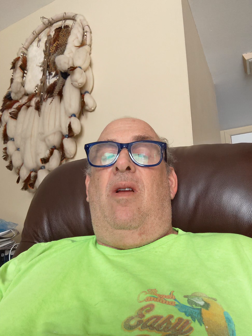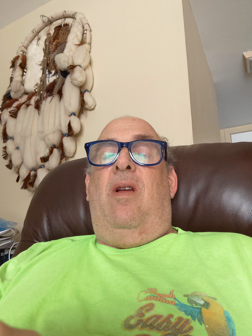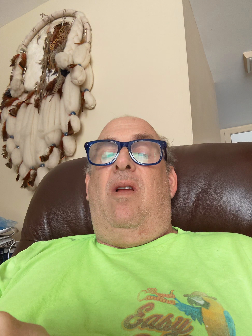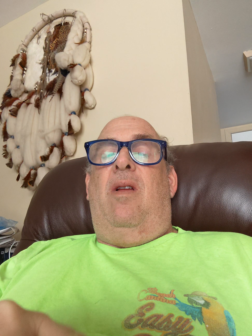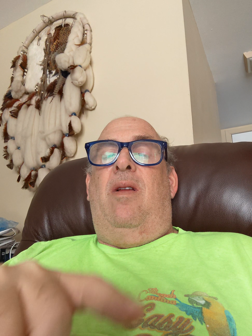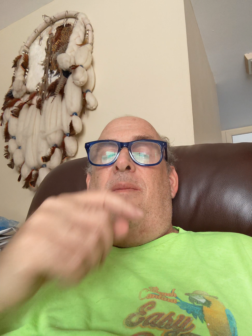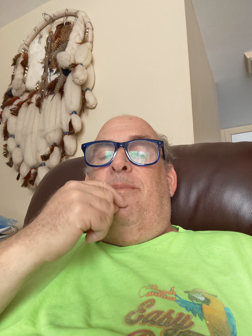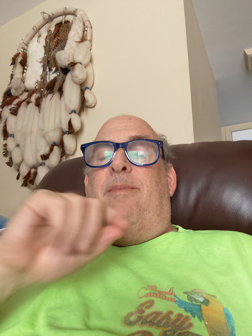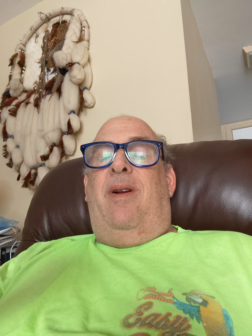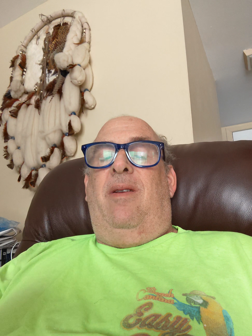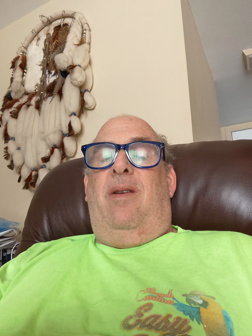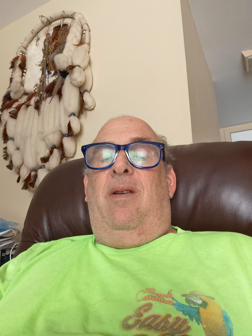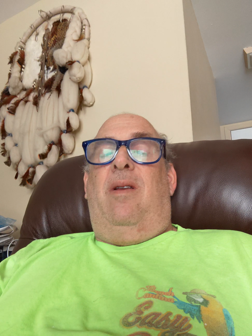pen